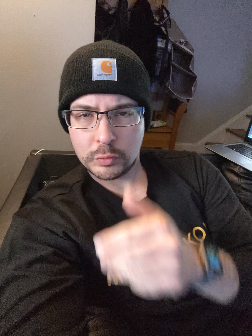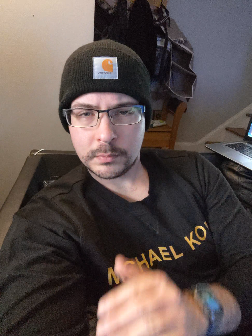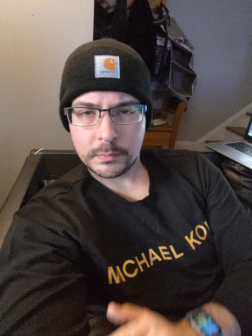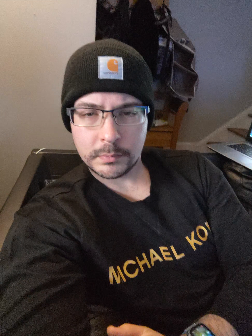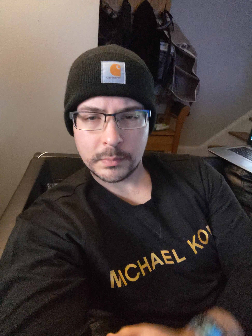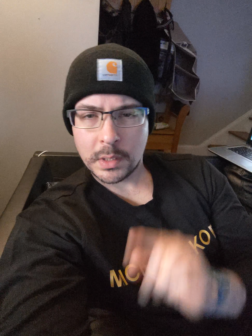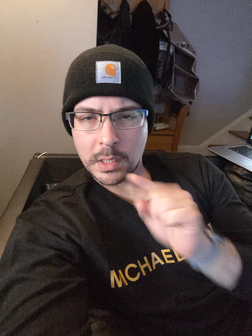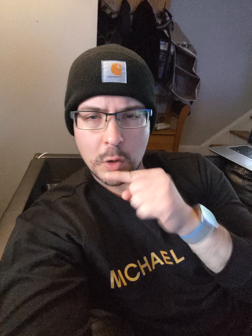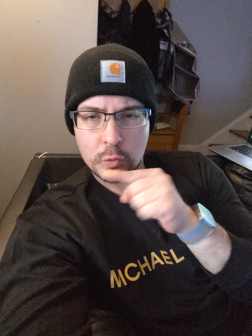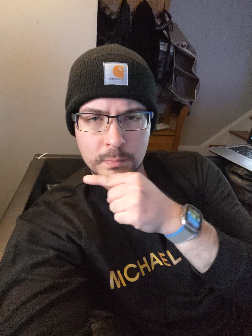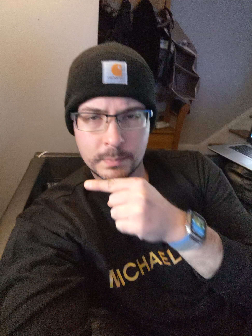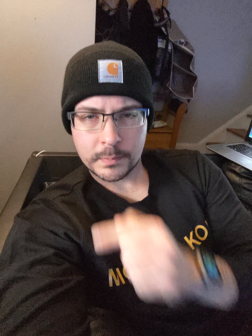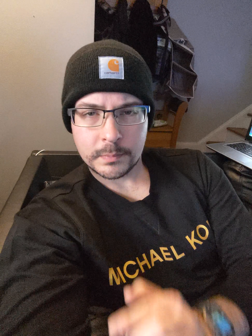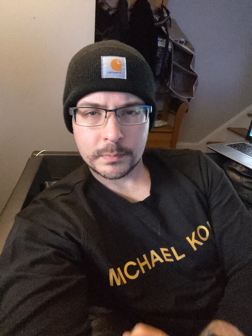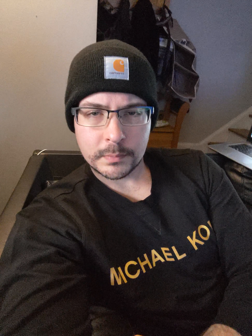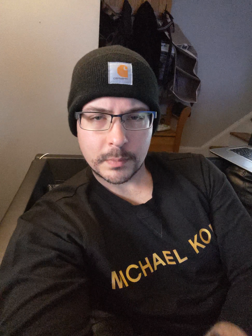carrot